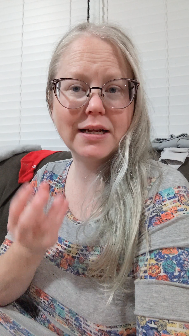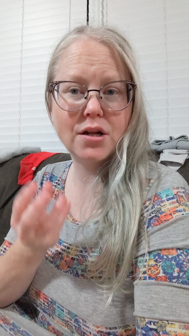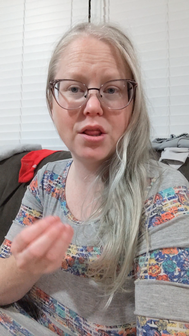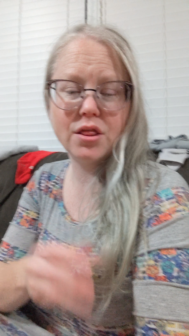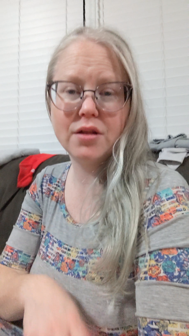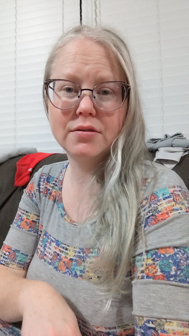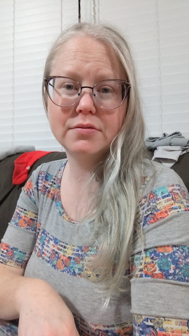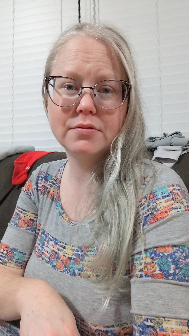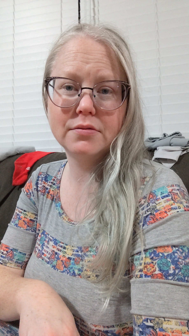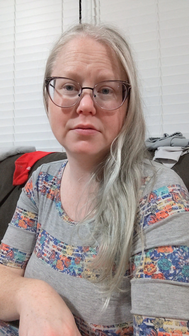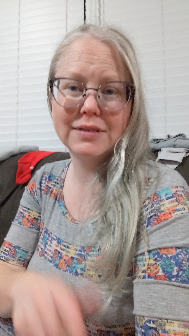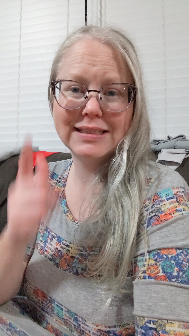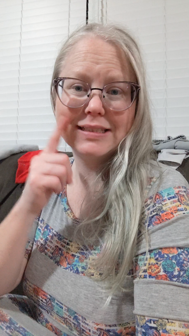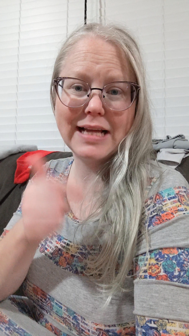dime